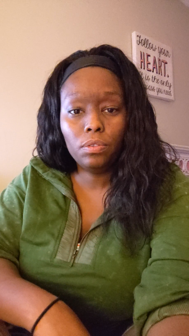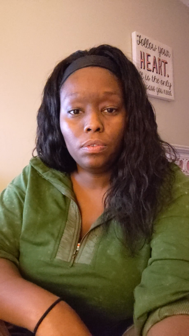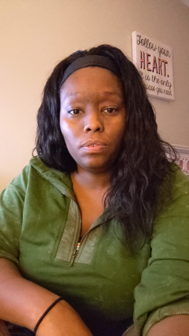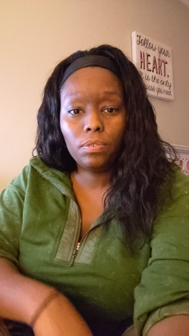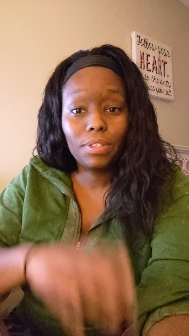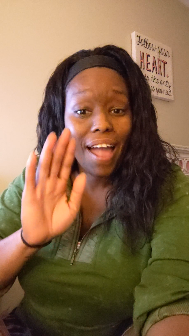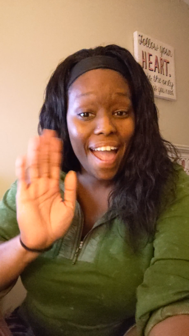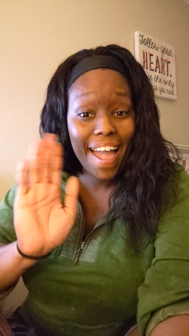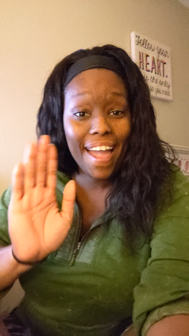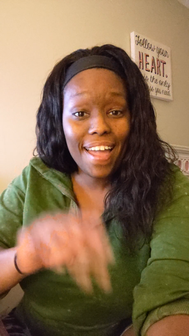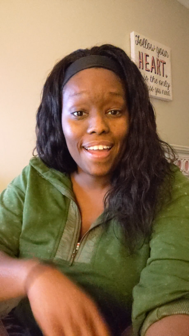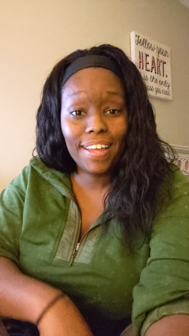hi